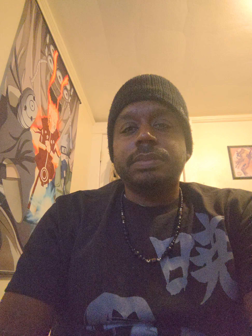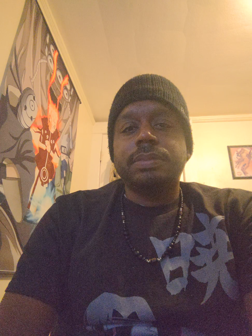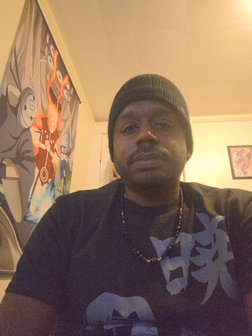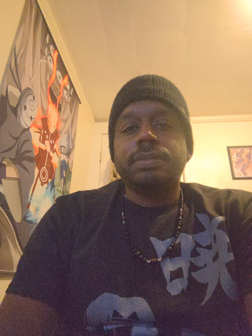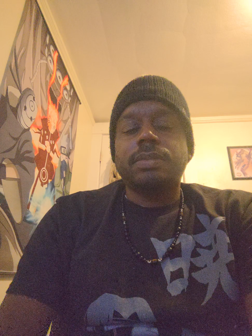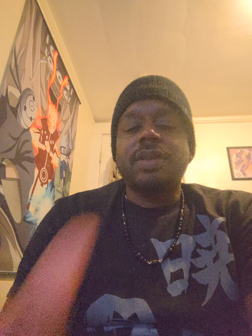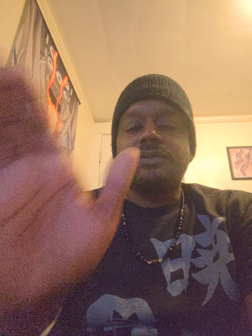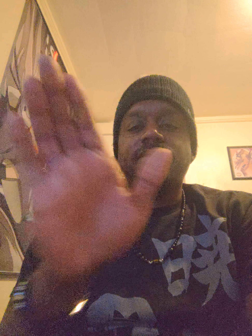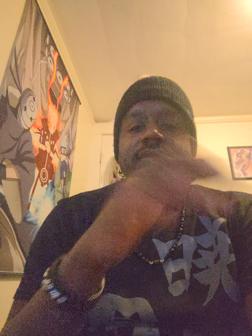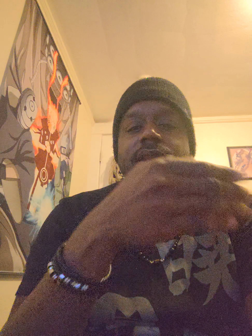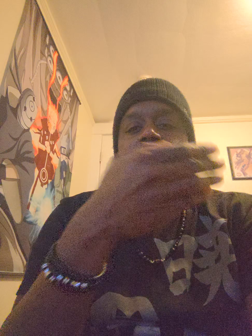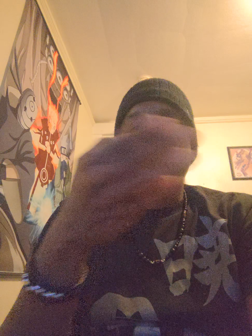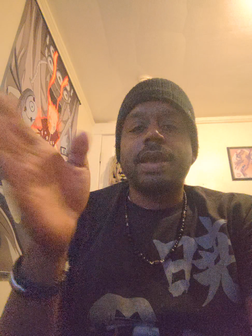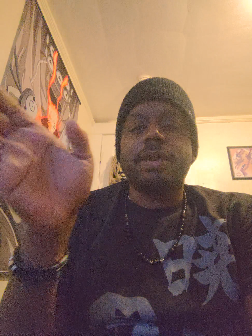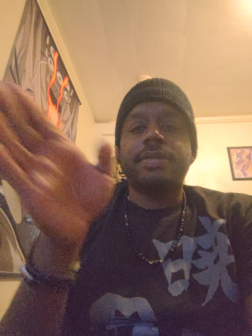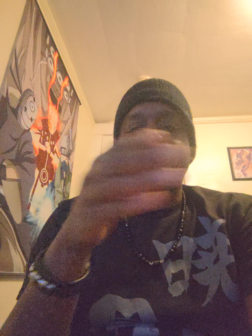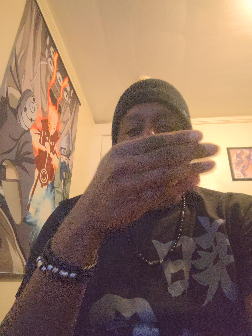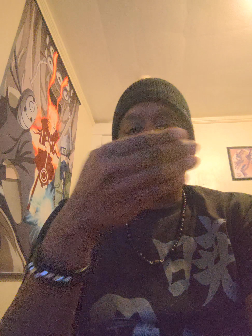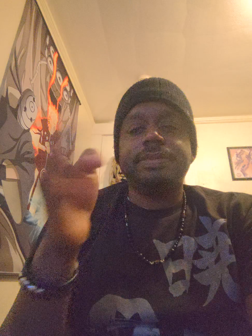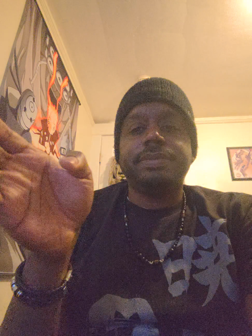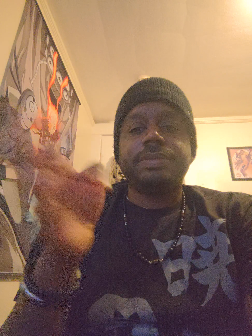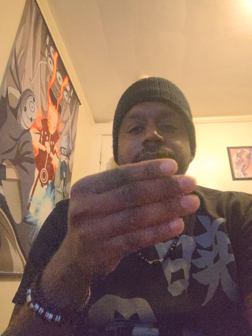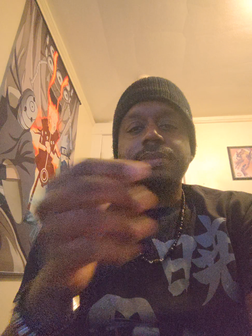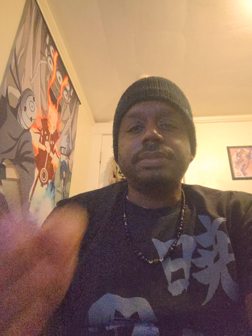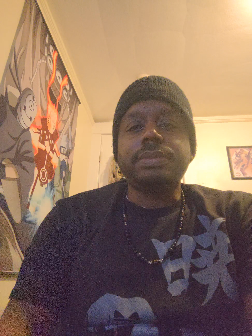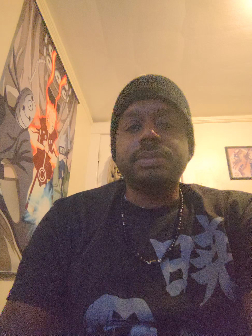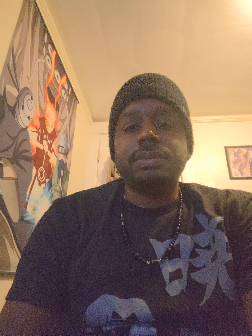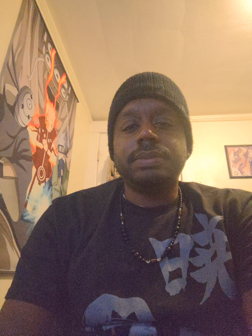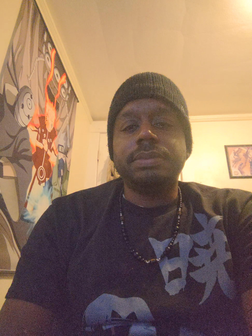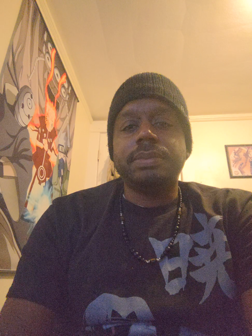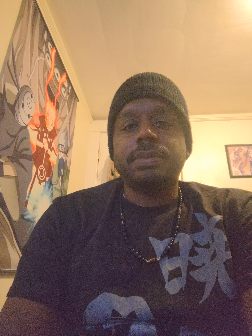flag